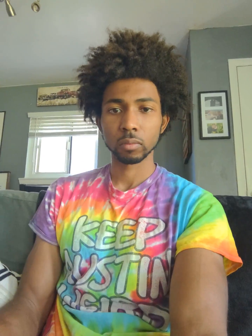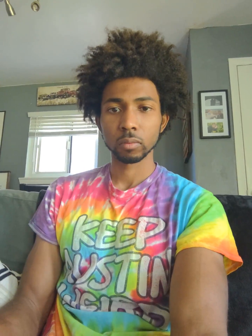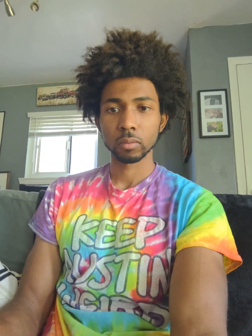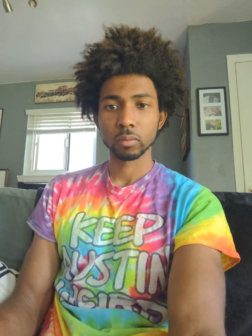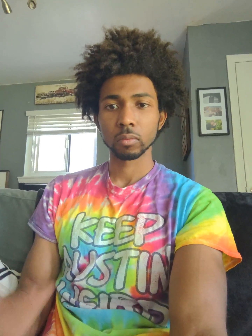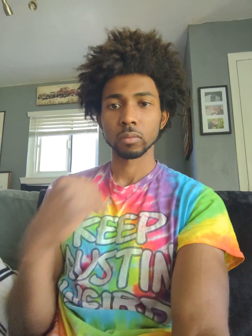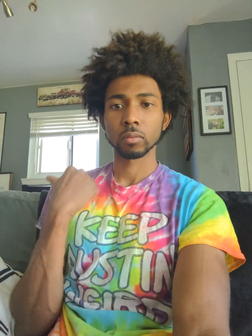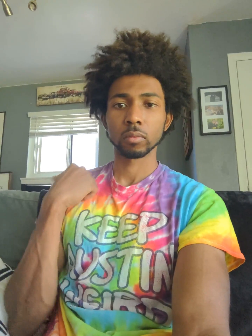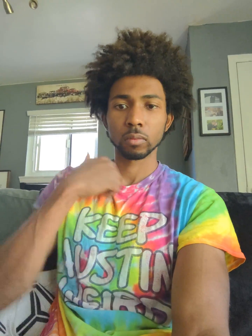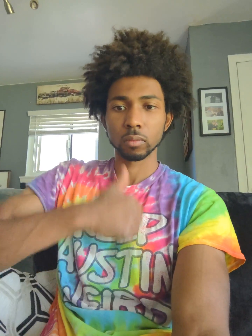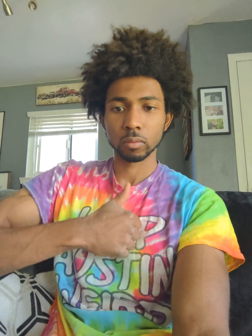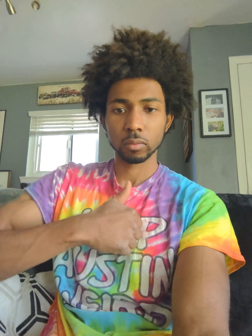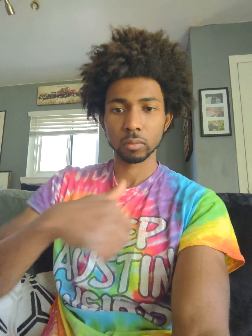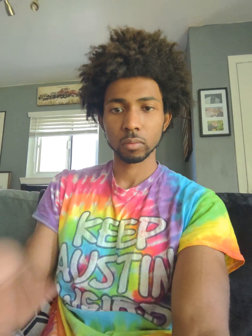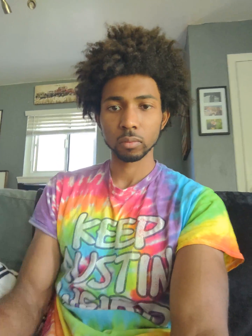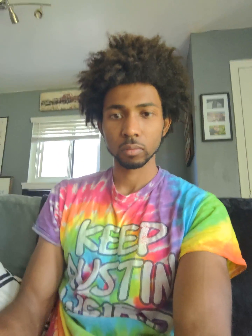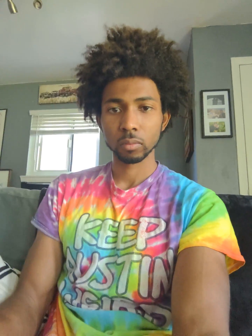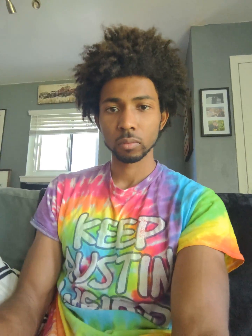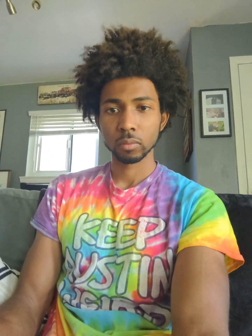coats